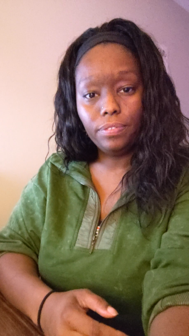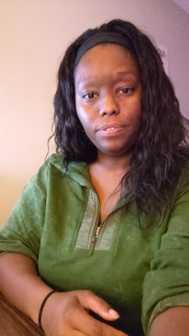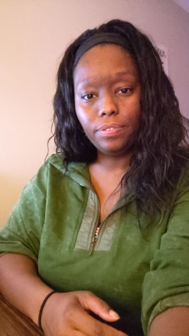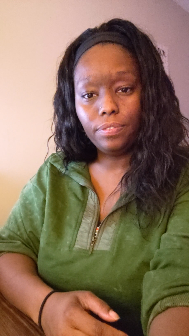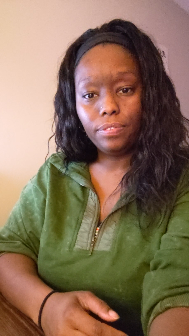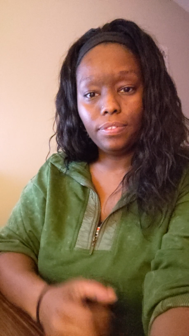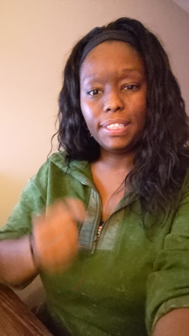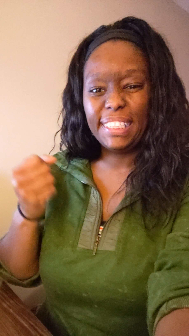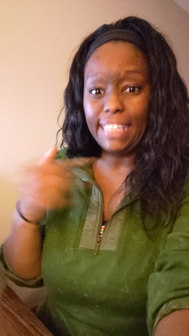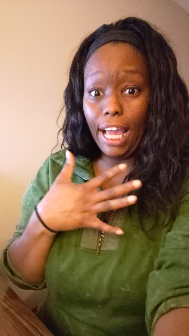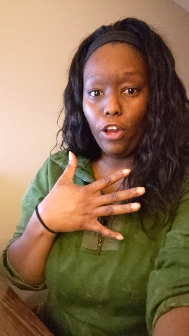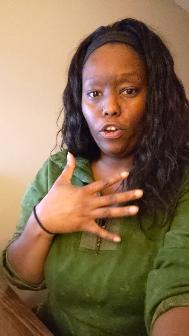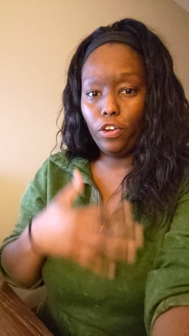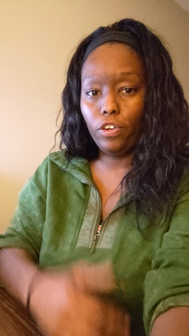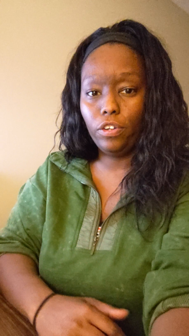scared